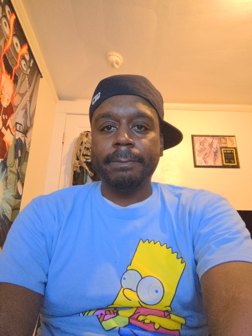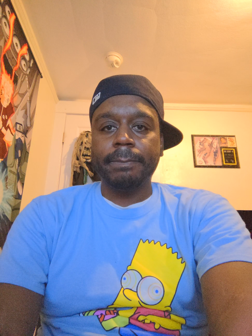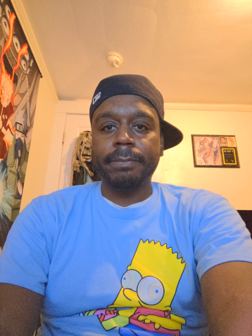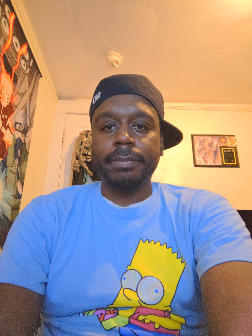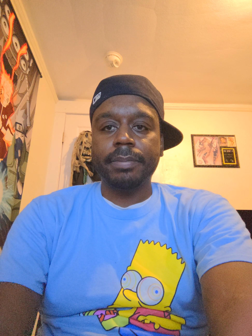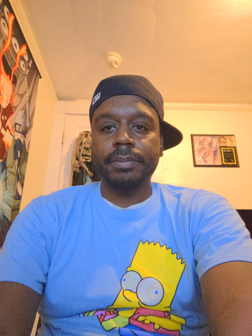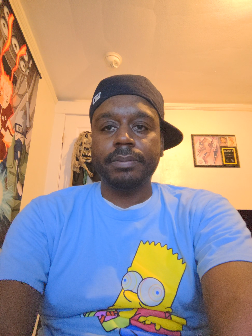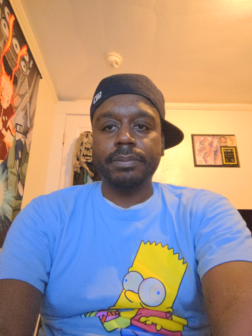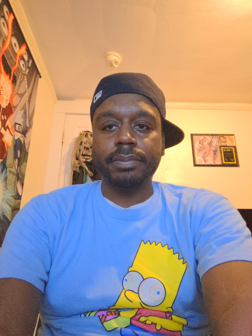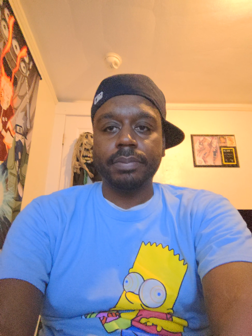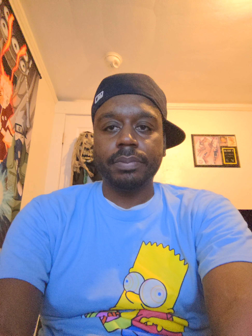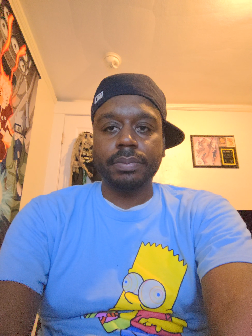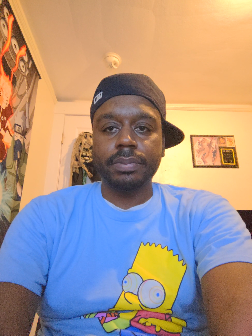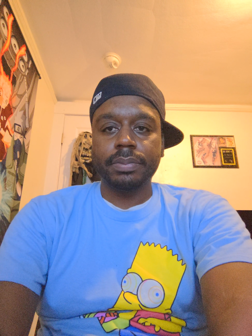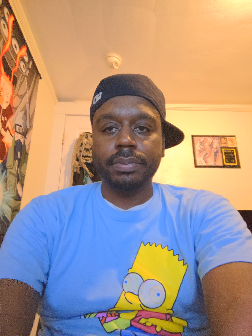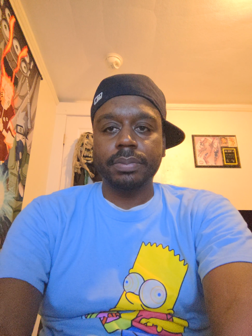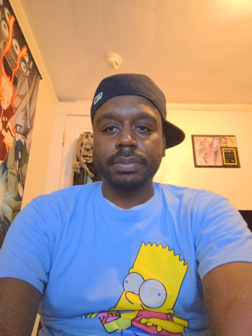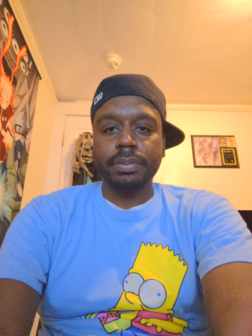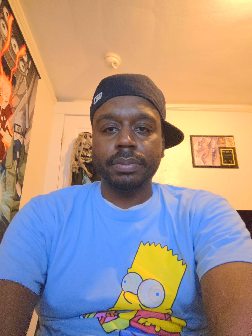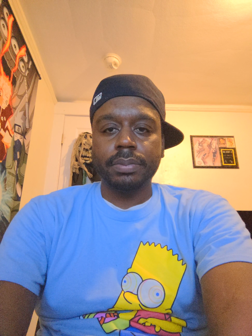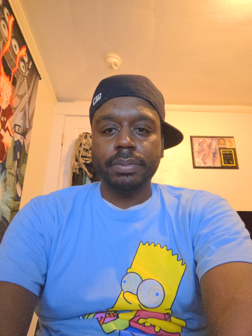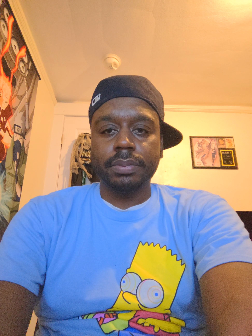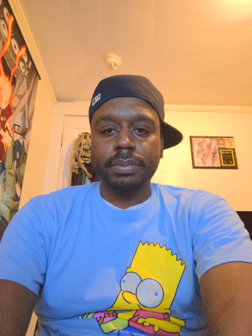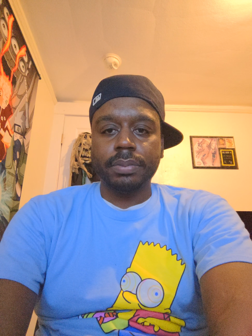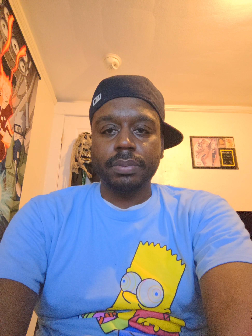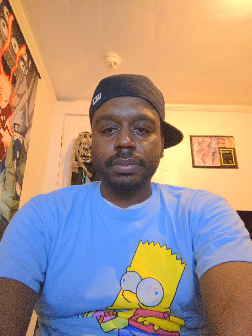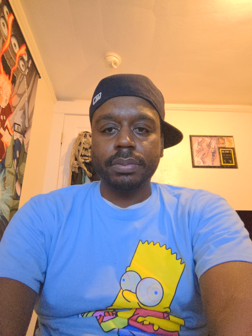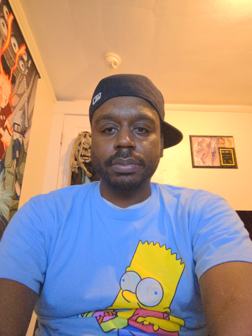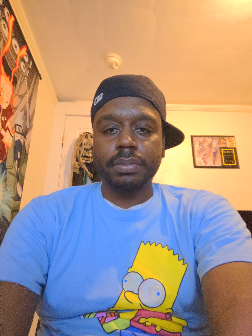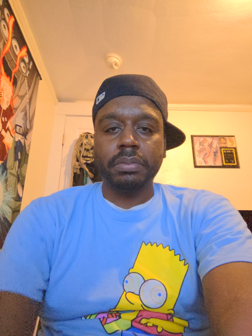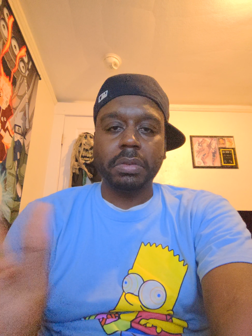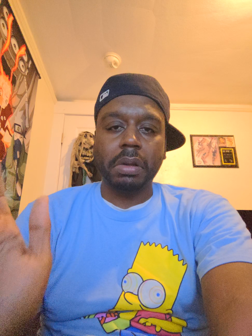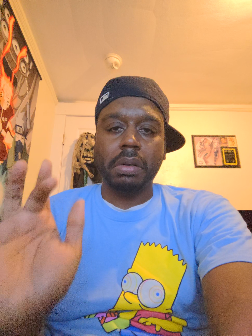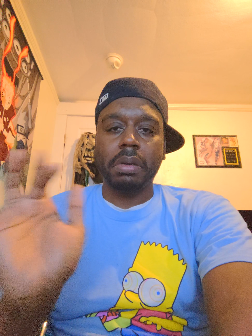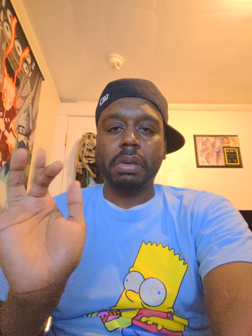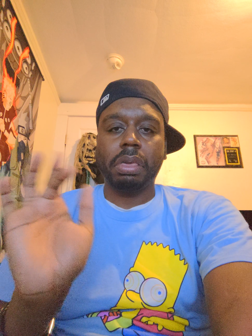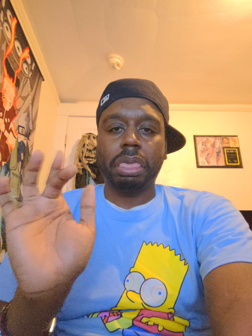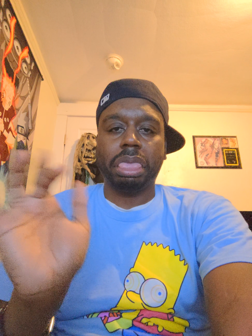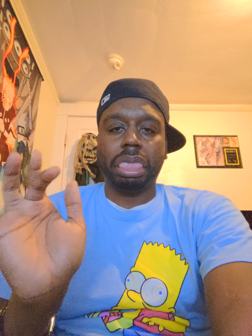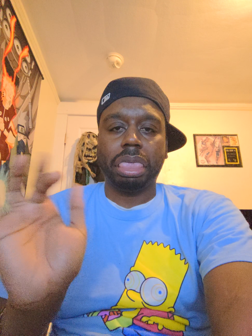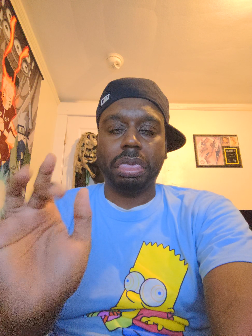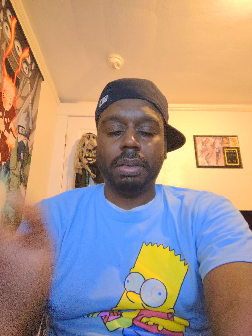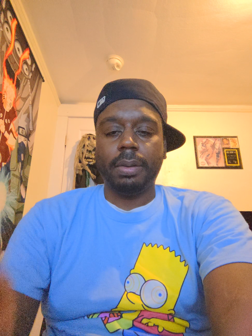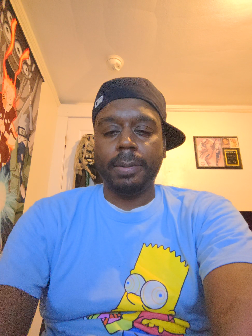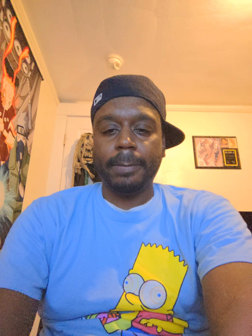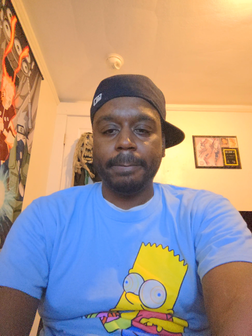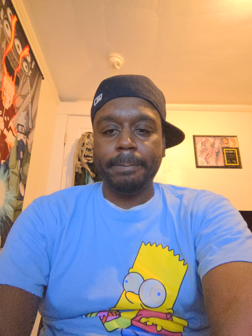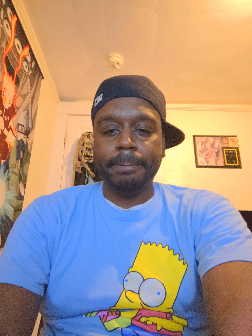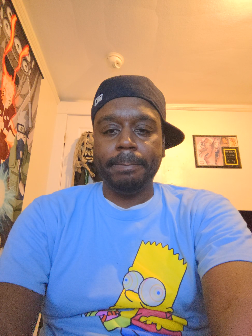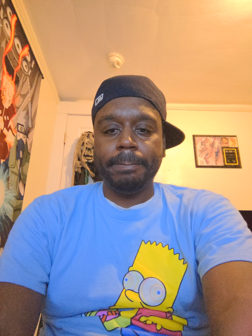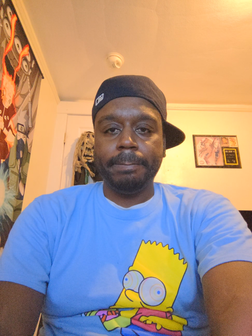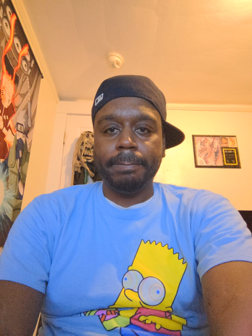yucky